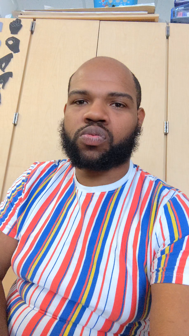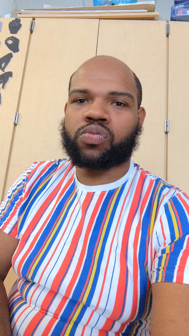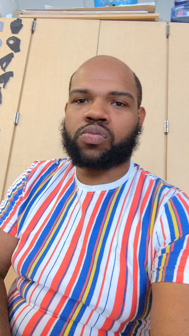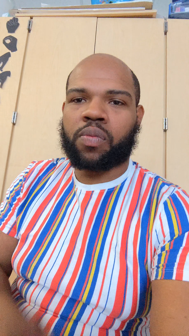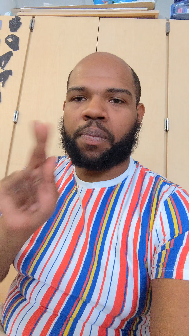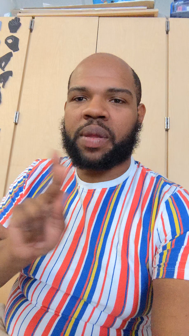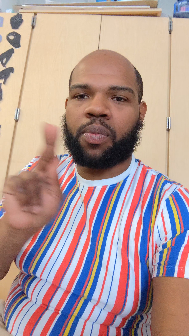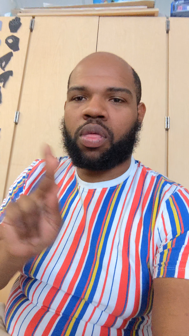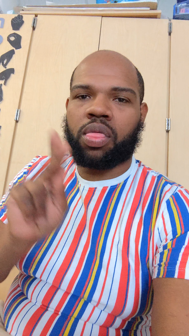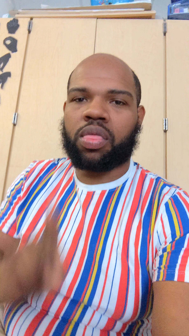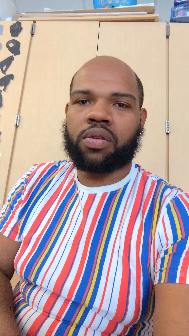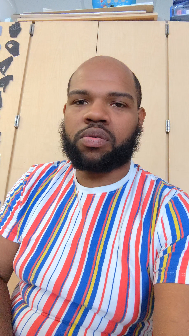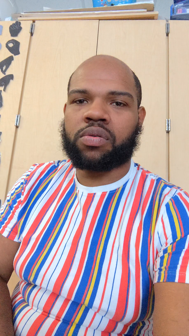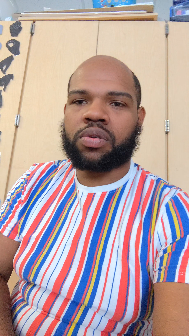people